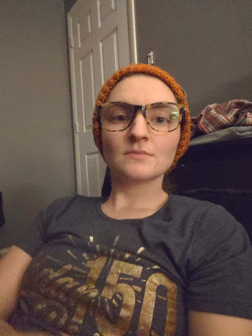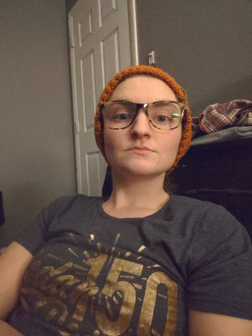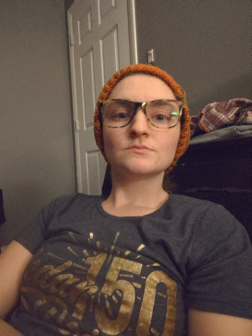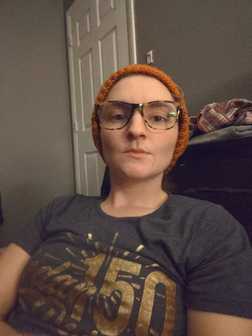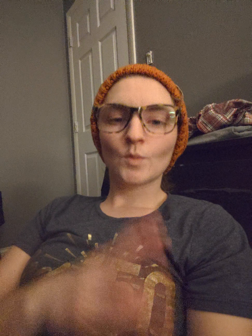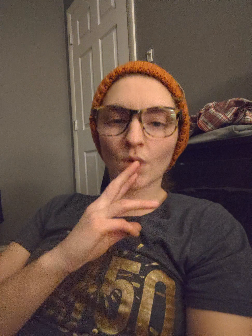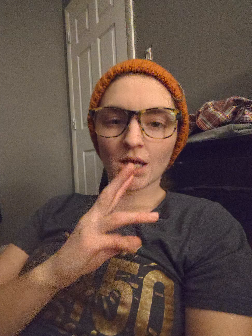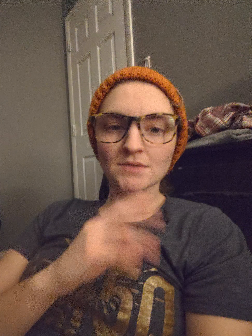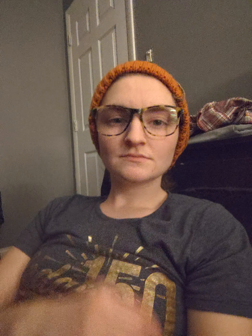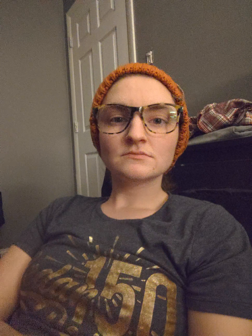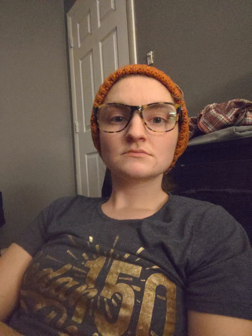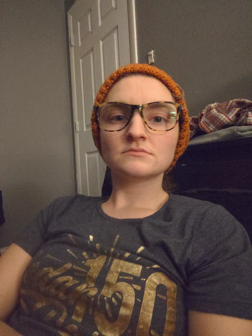water